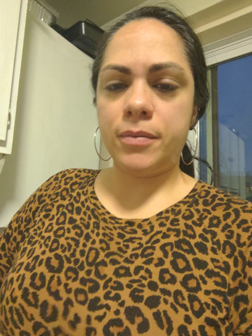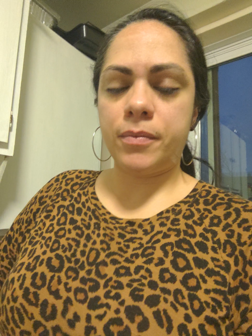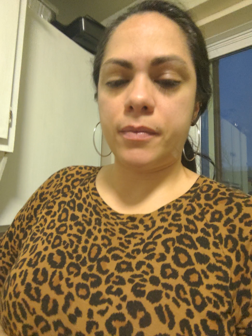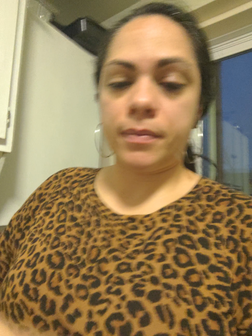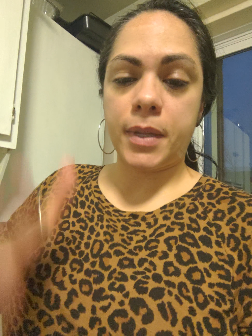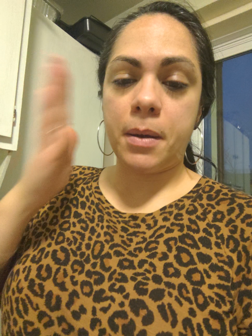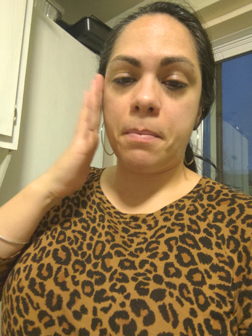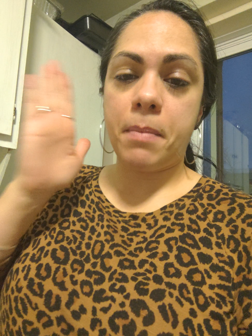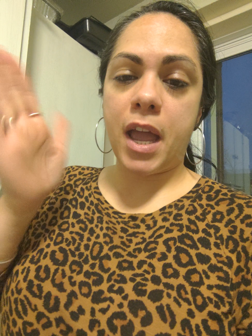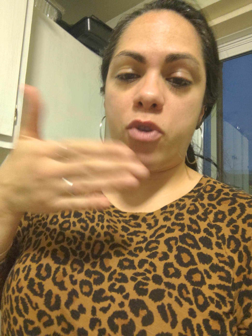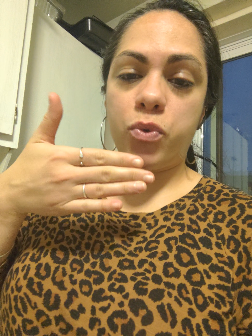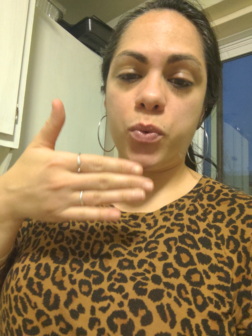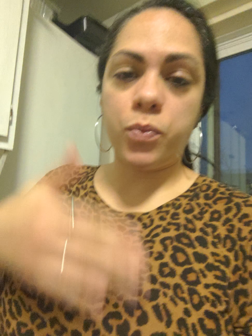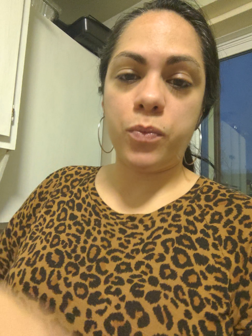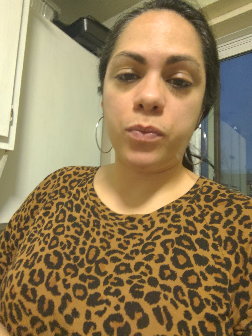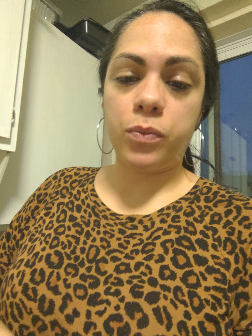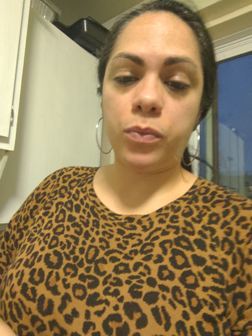bedroom